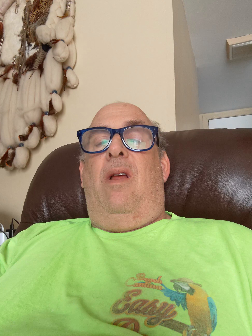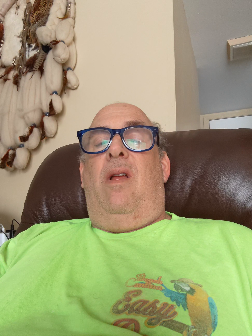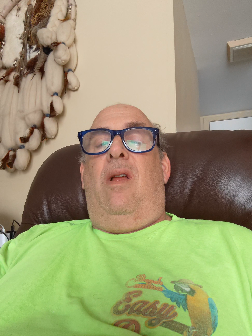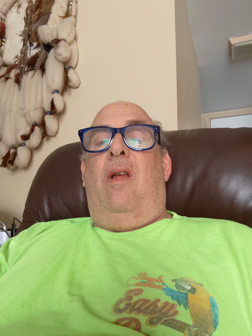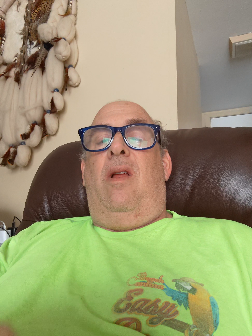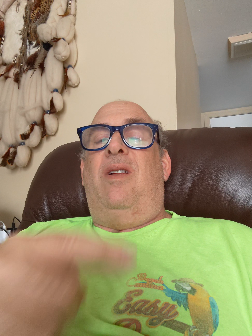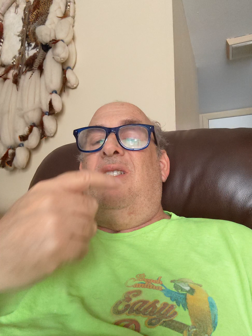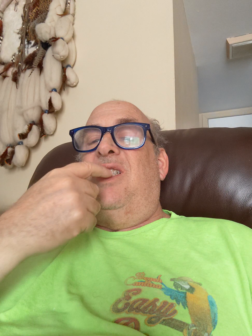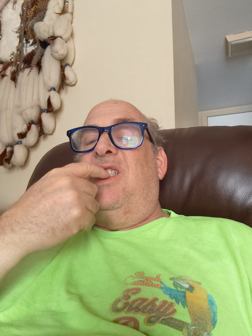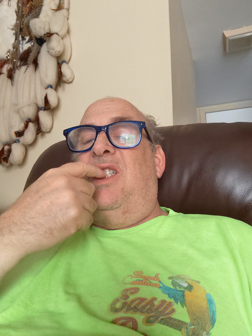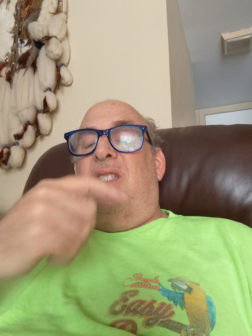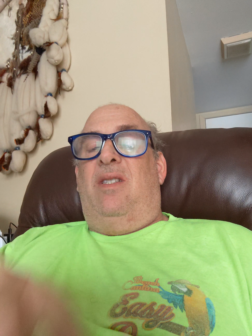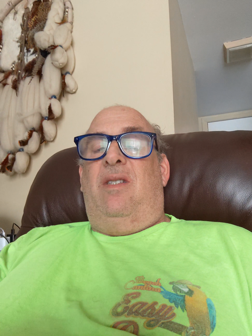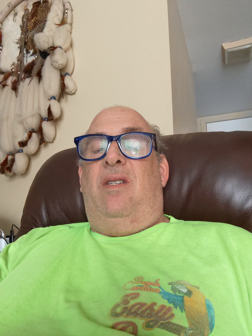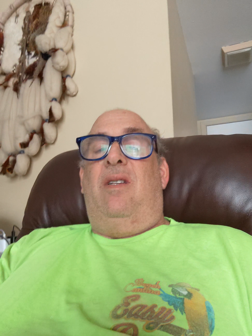window